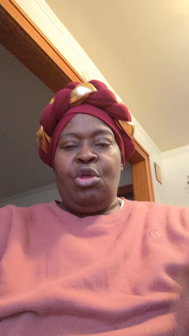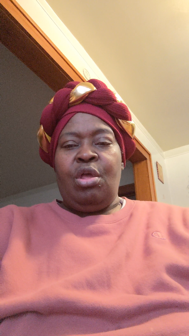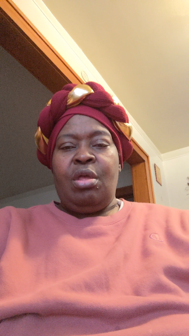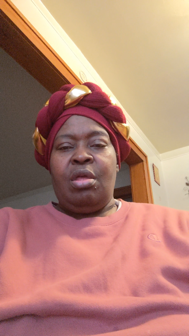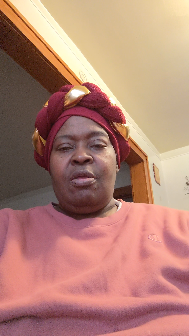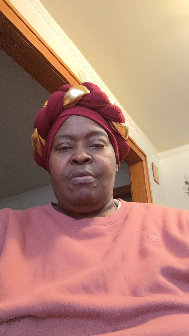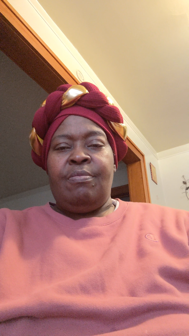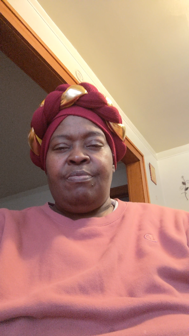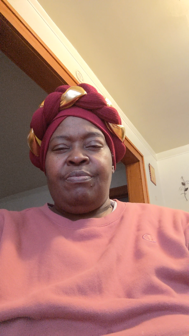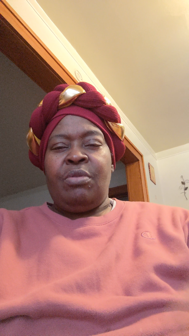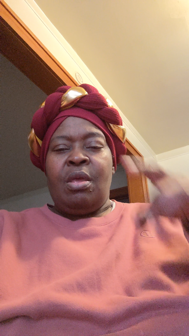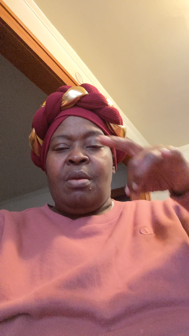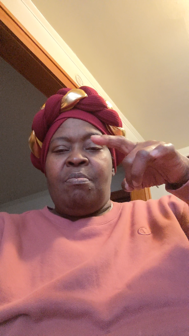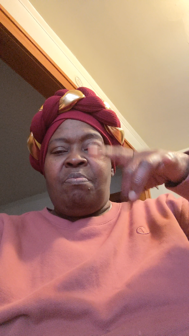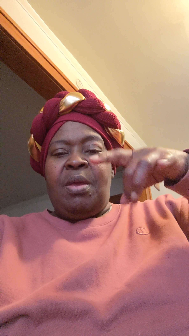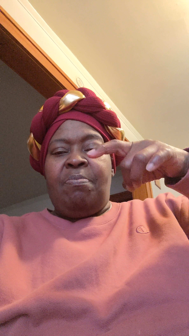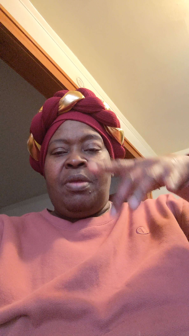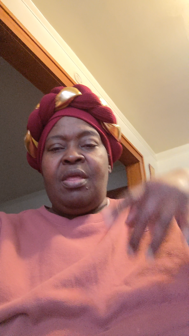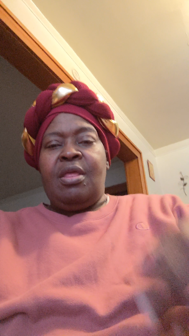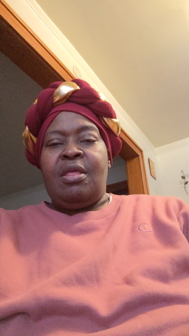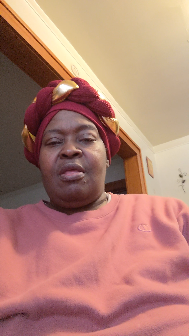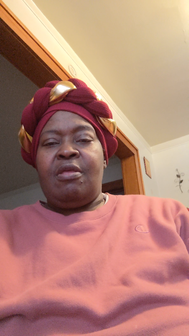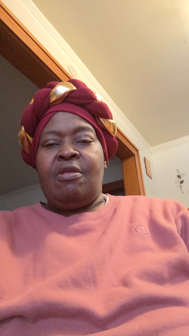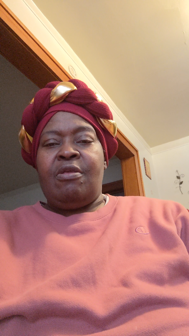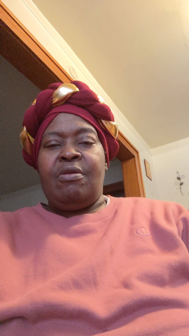pumpkin